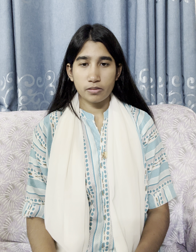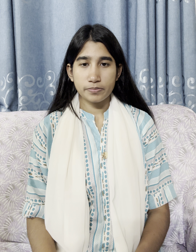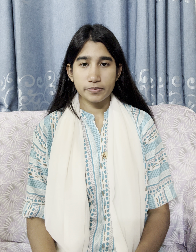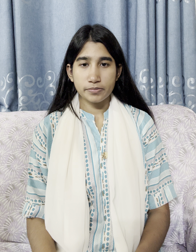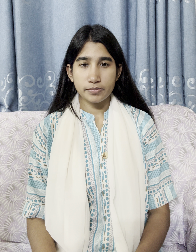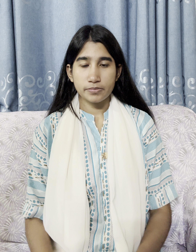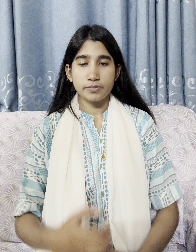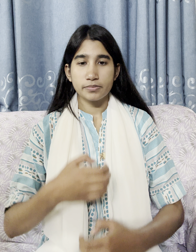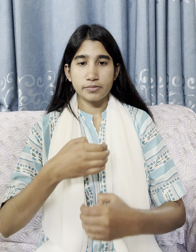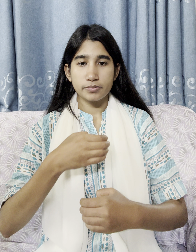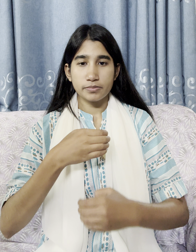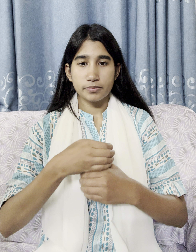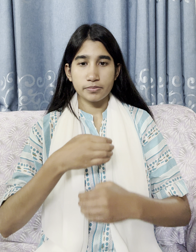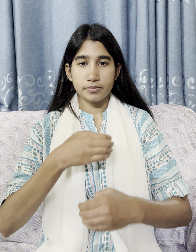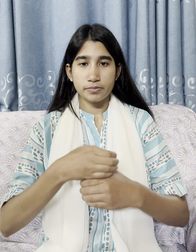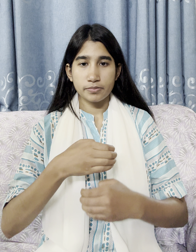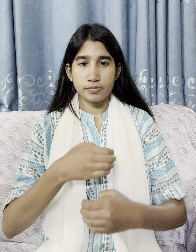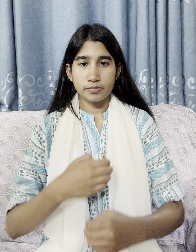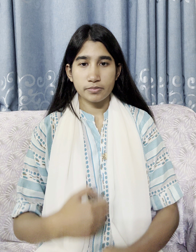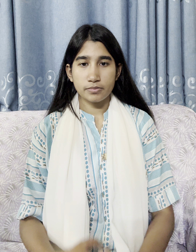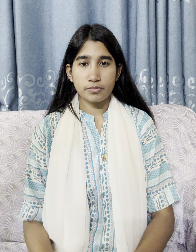শহর